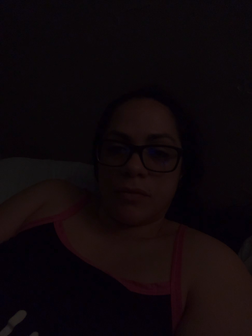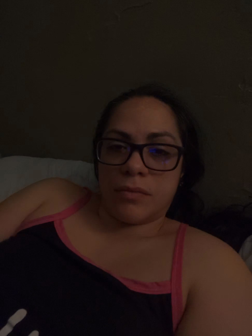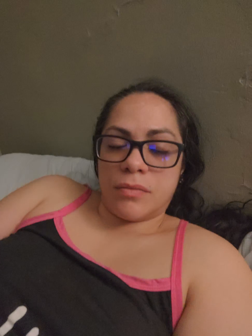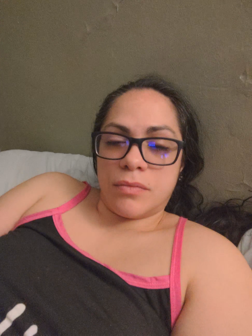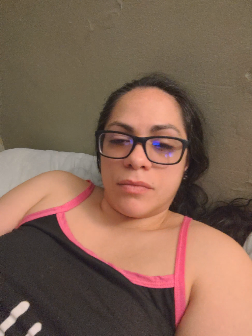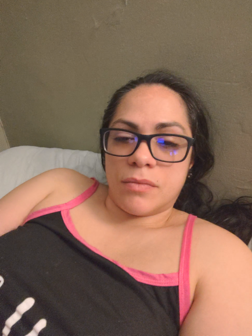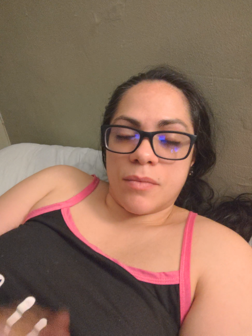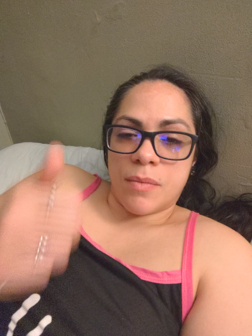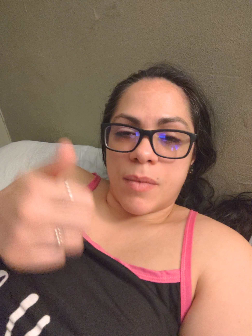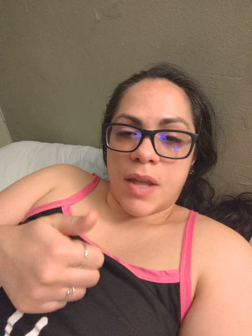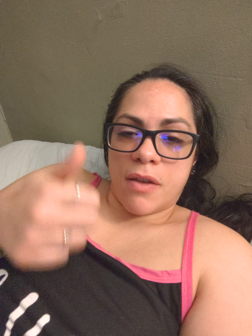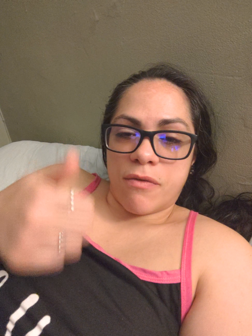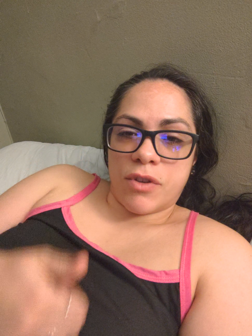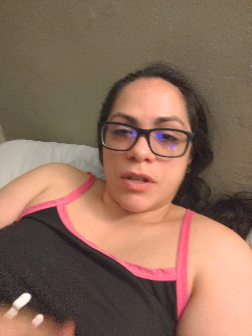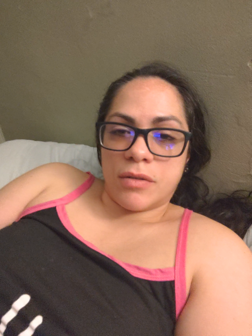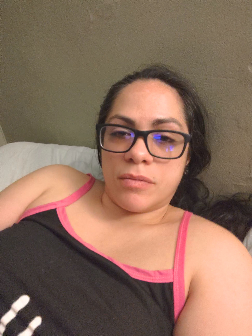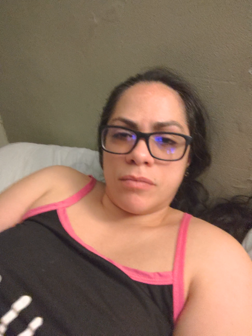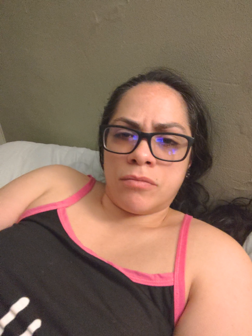every